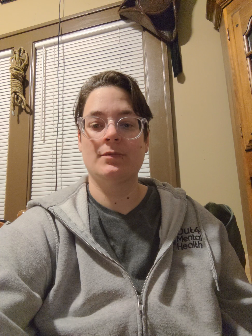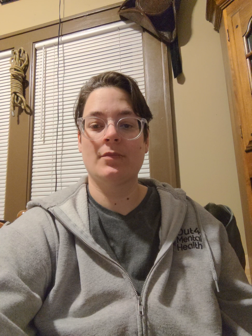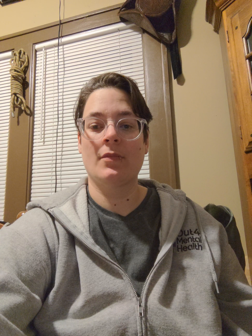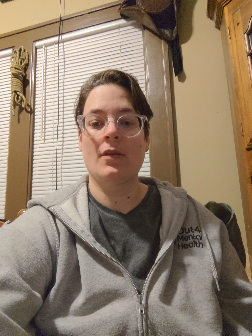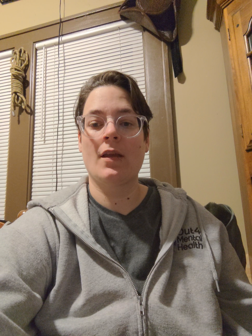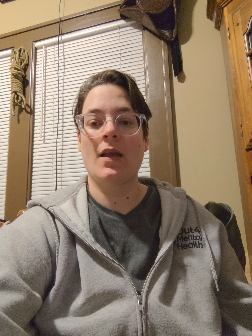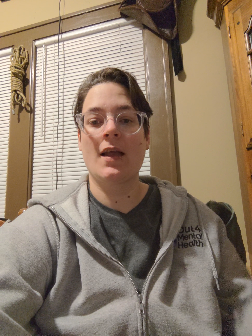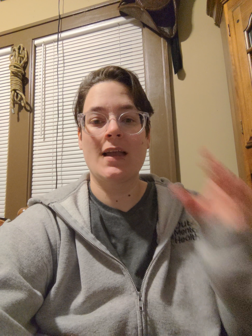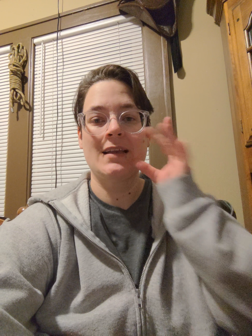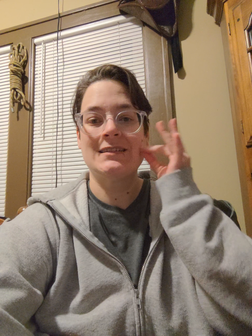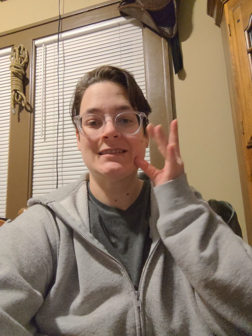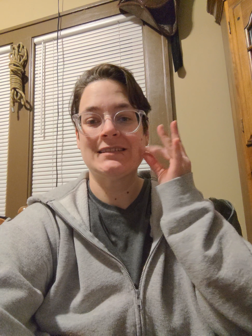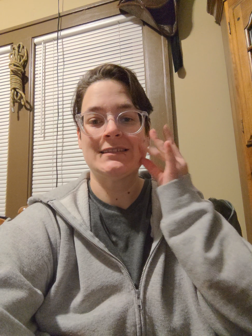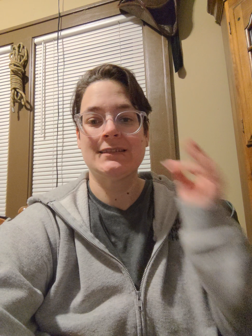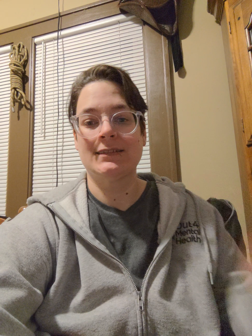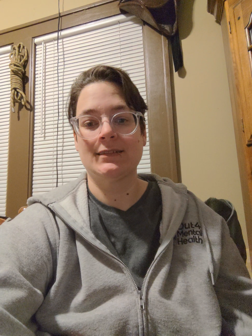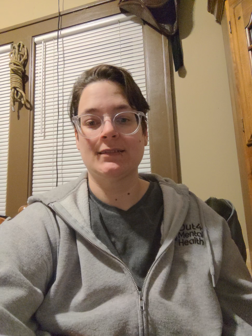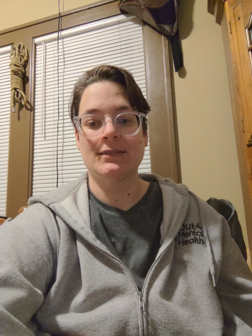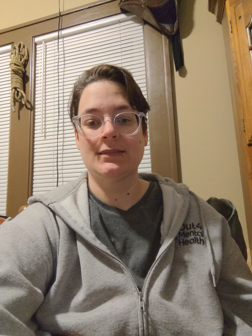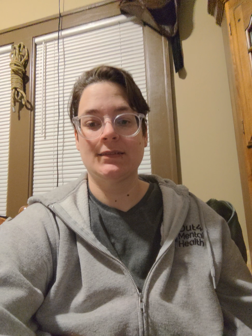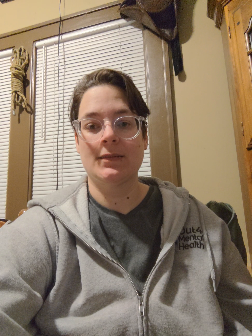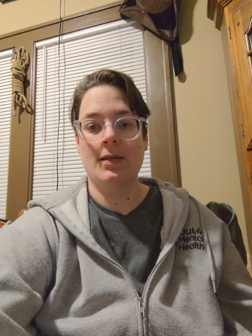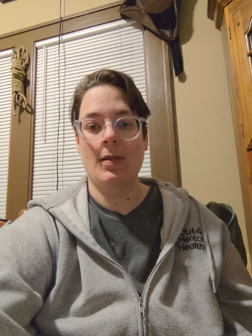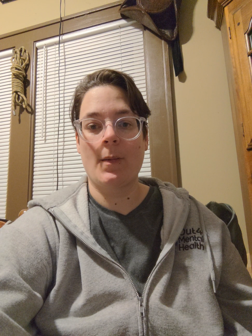kitty